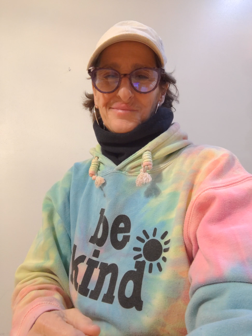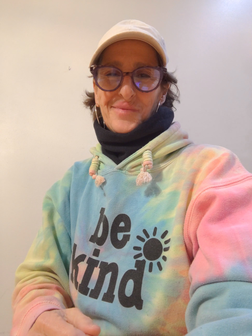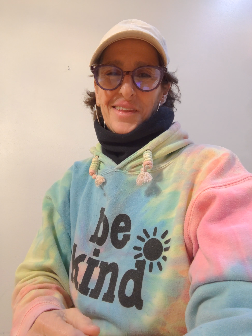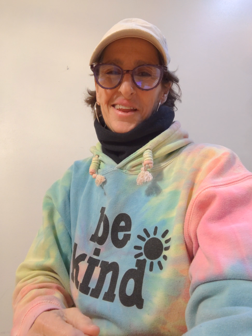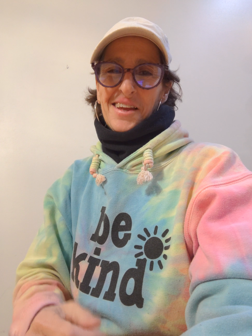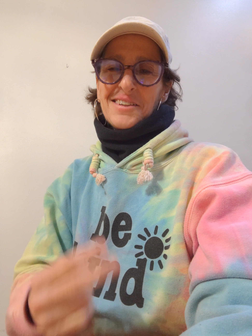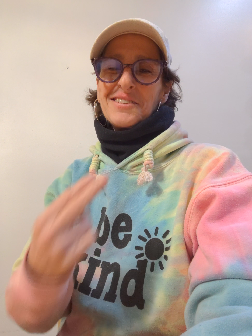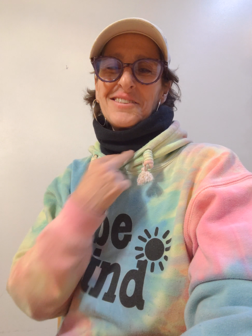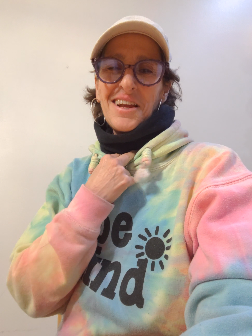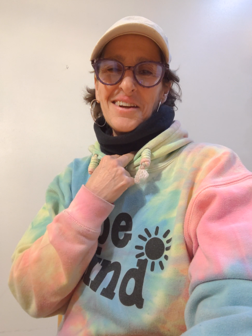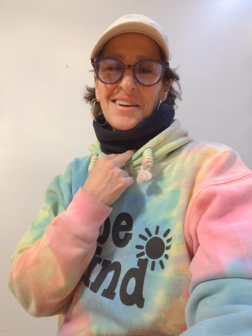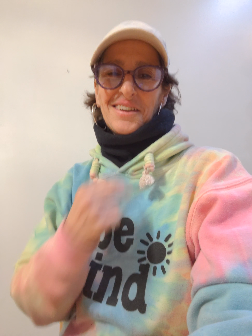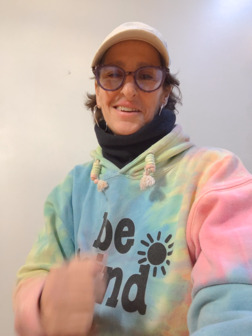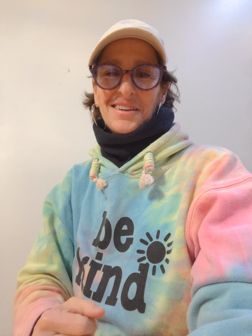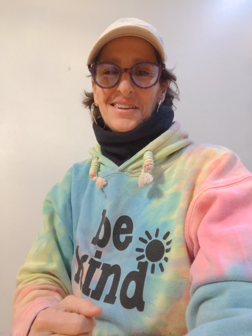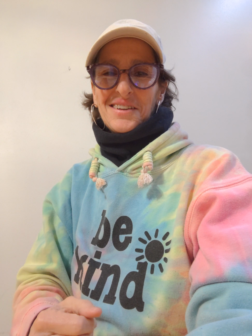stuck